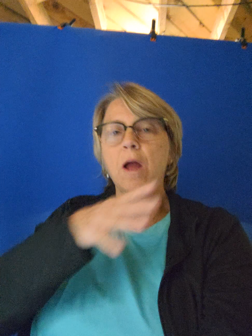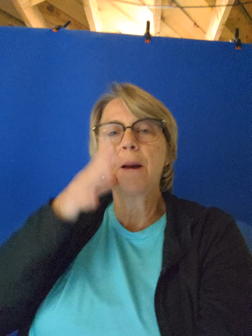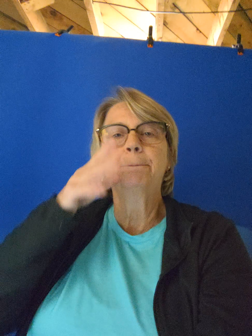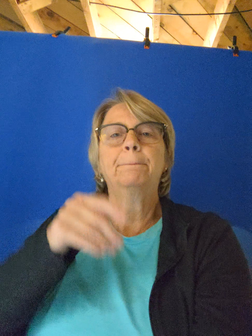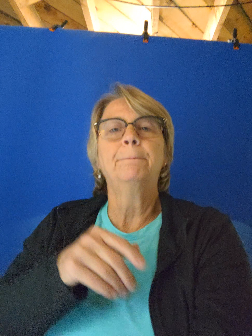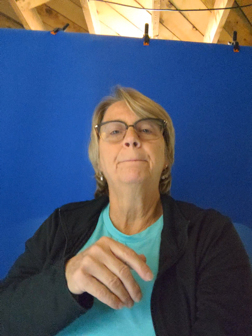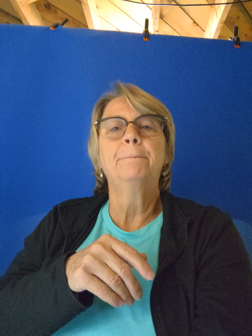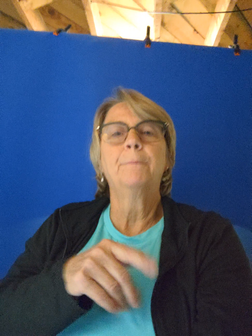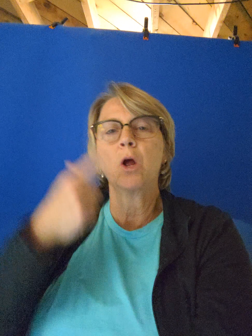farm